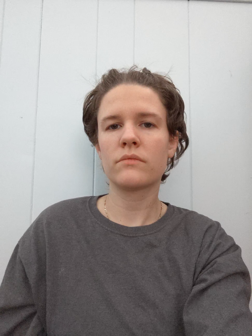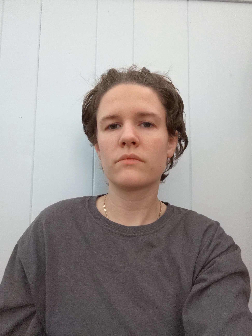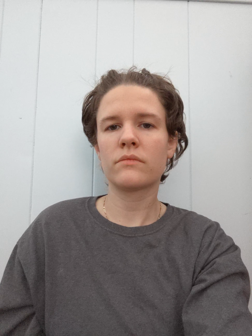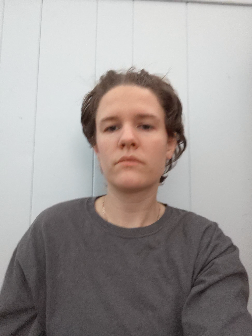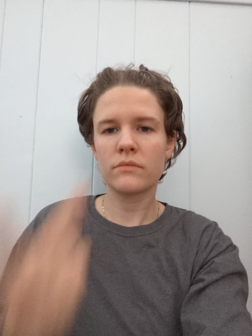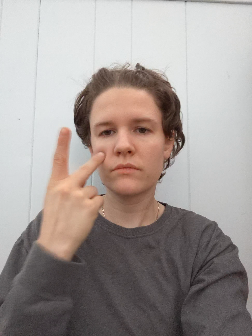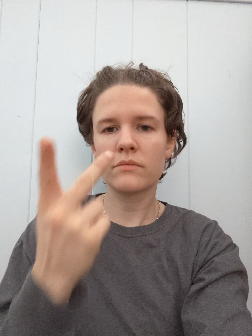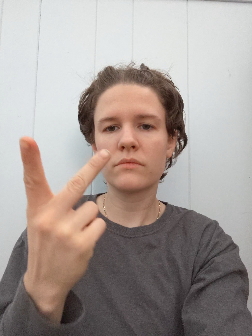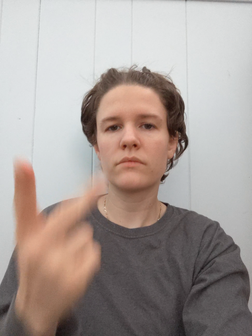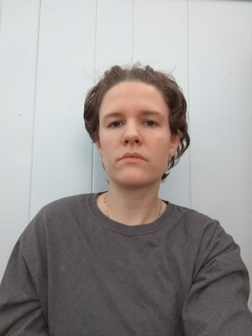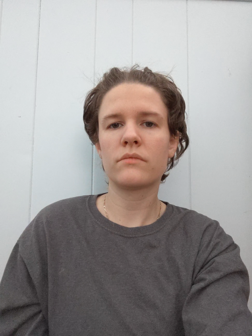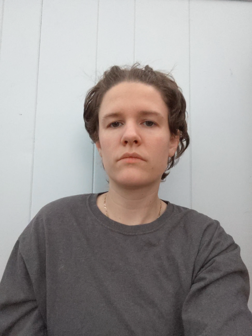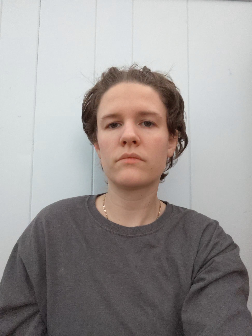see